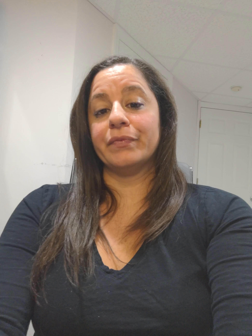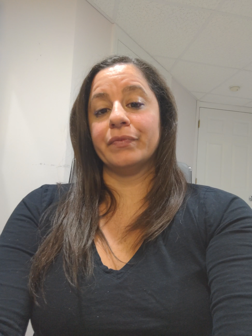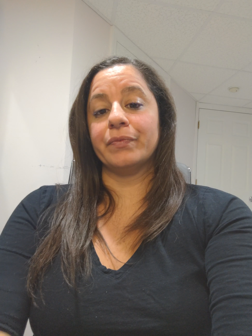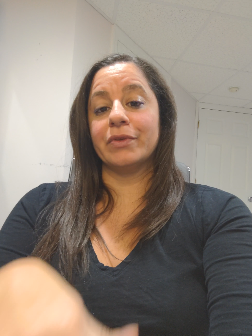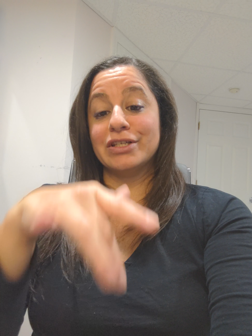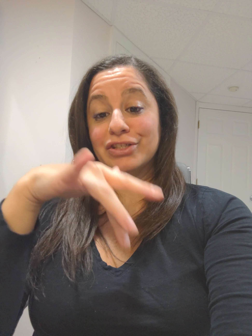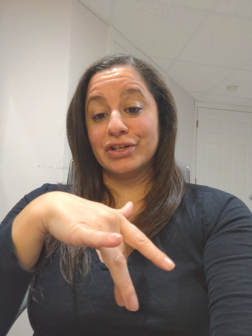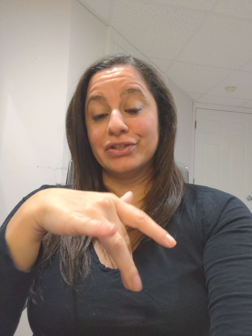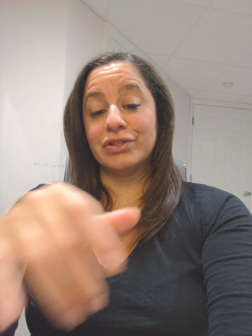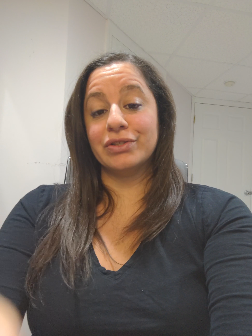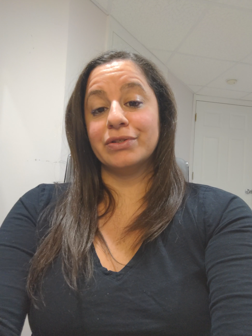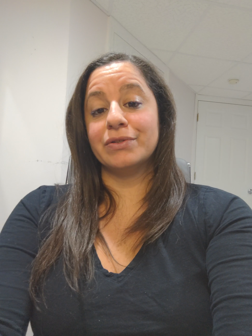touch